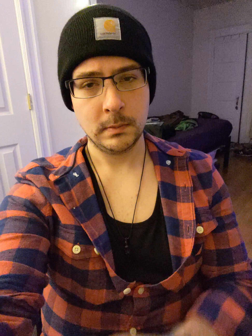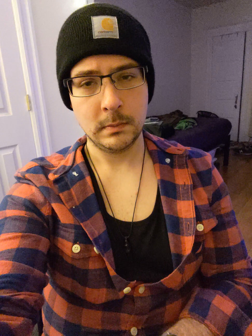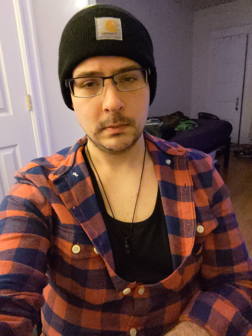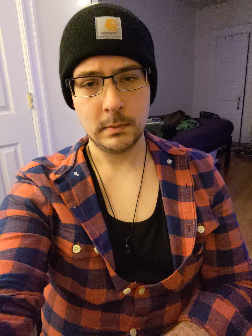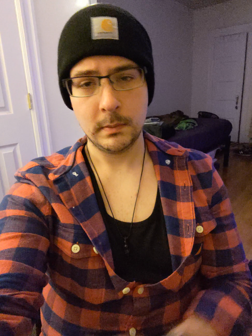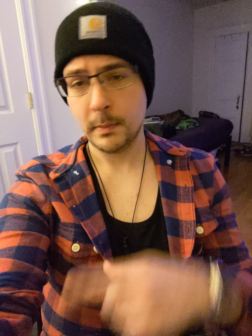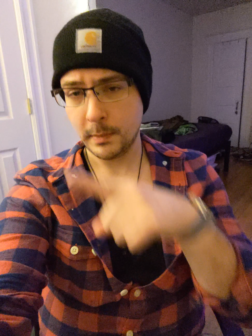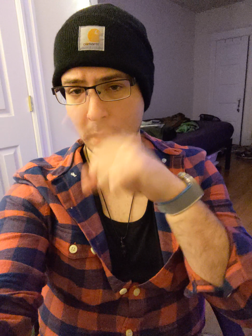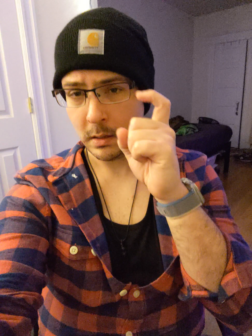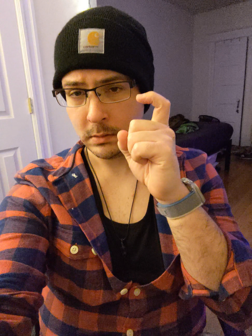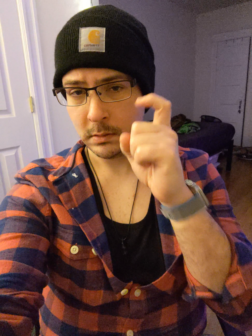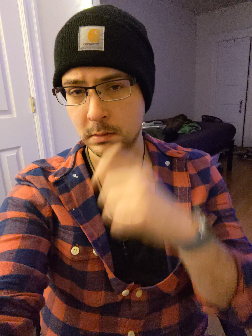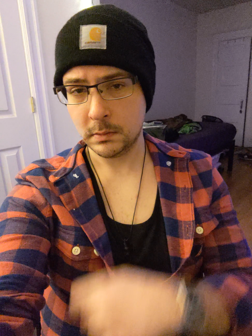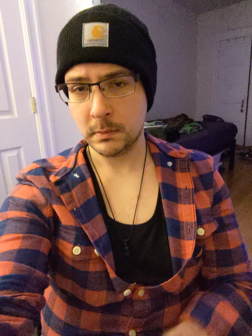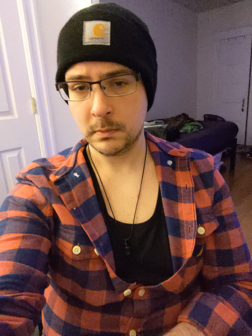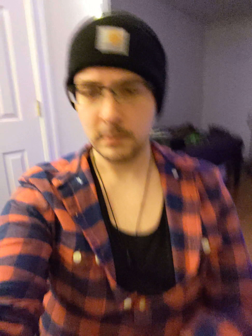because